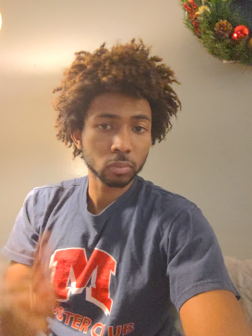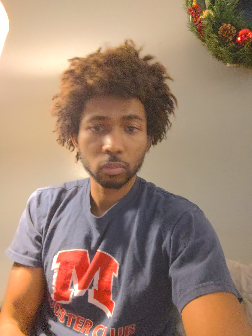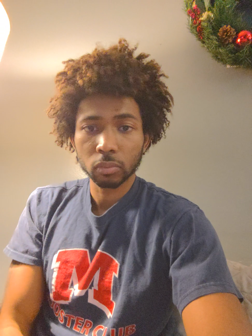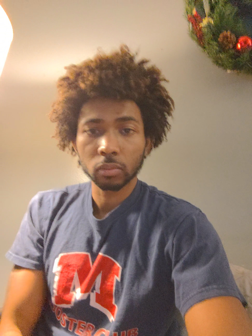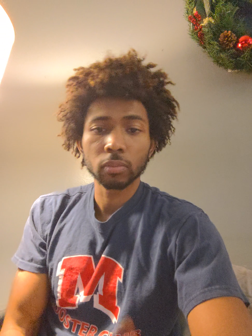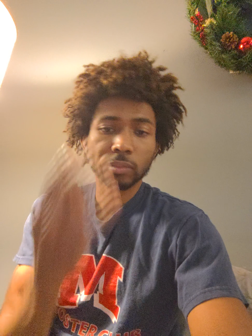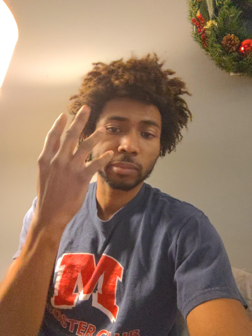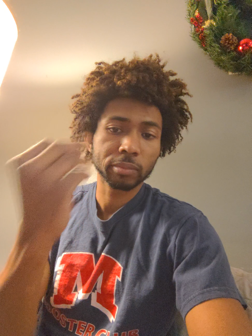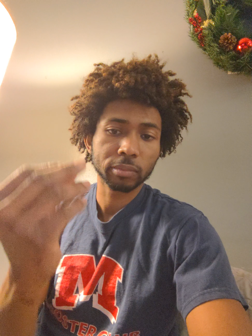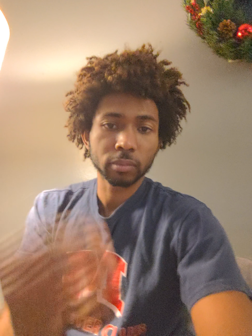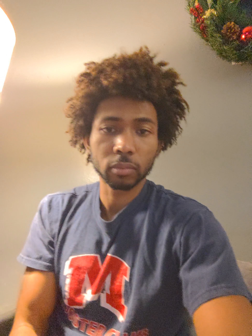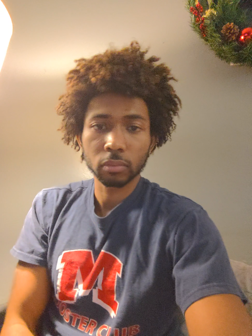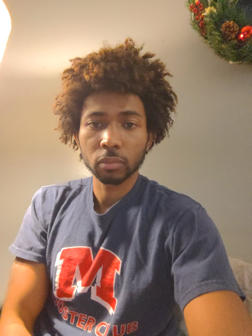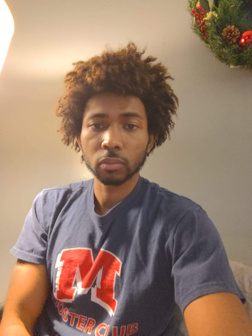go